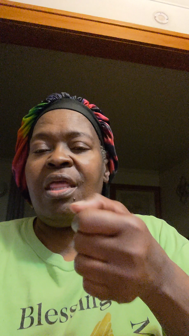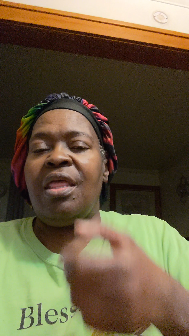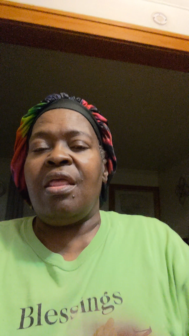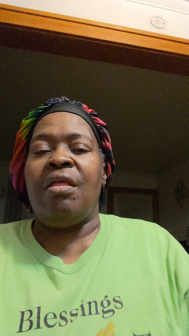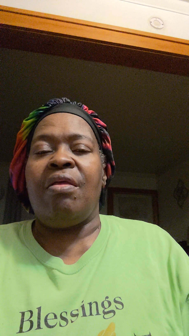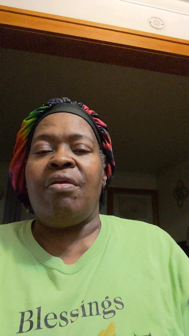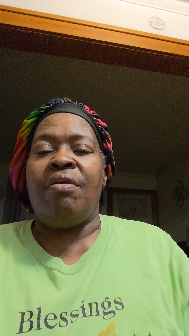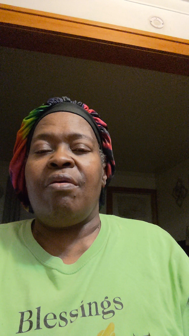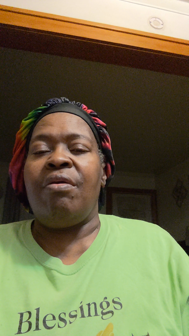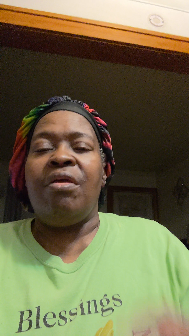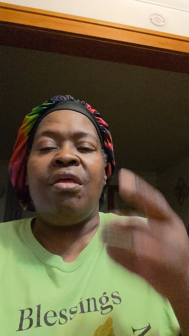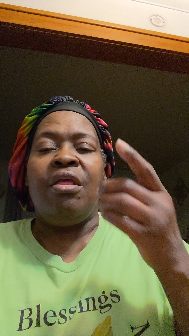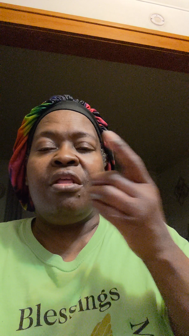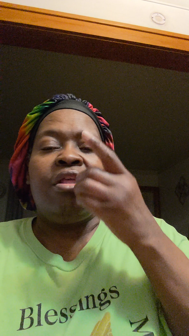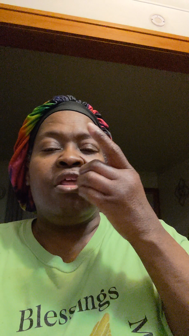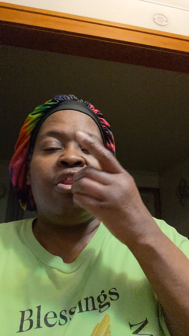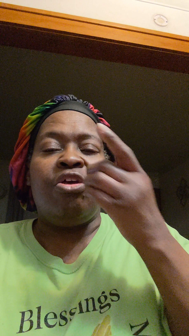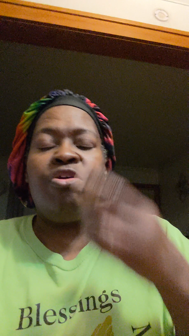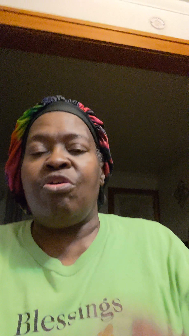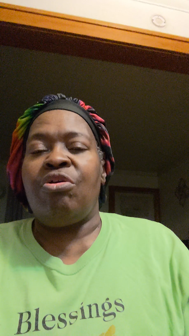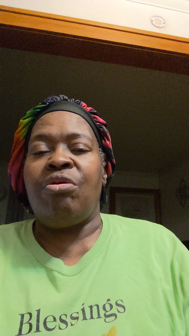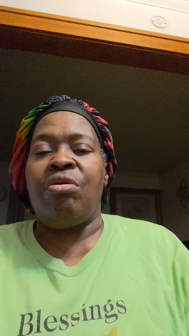dinner